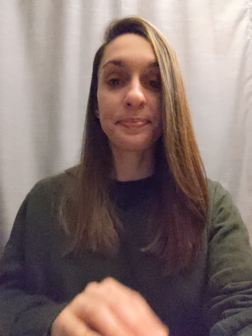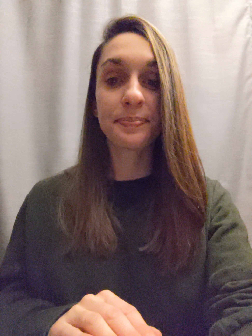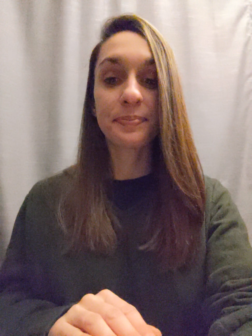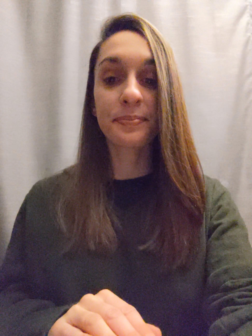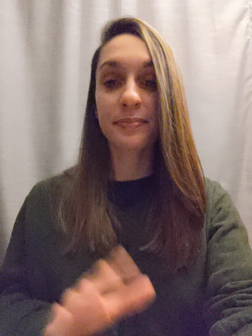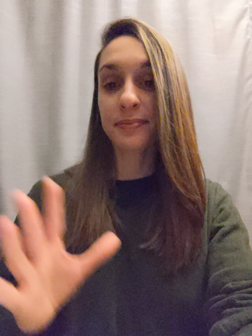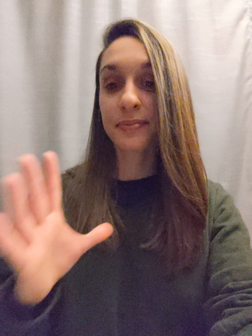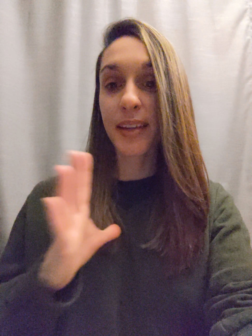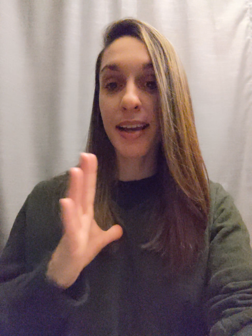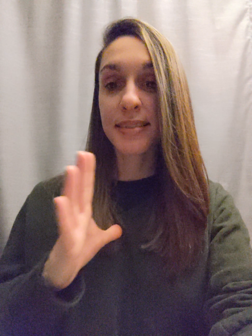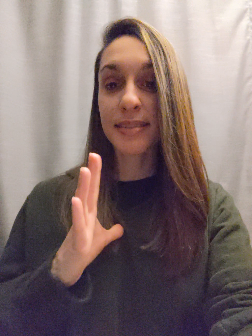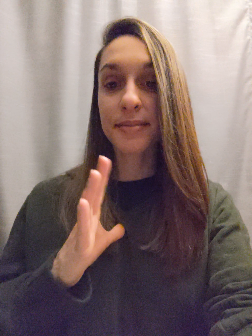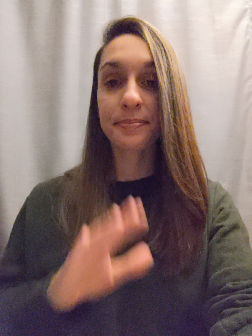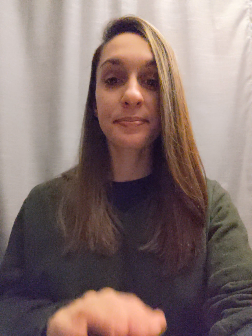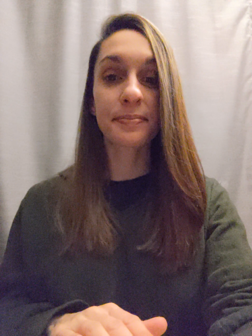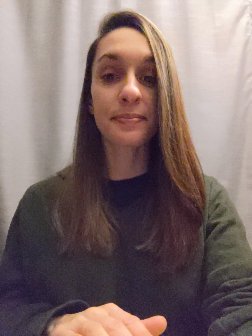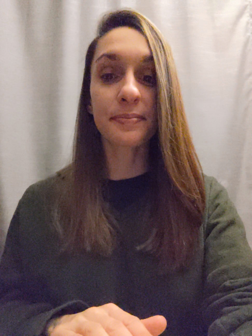fine